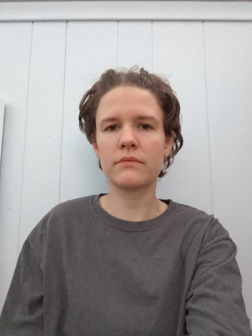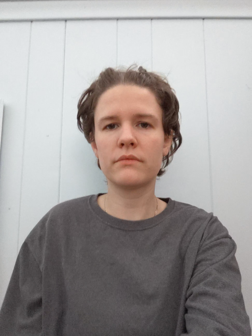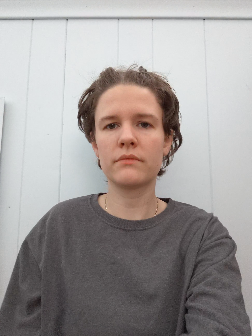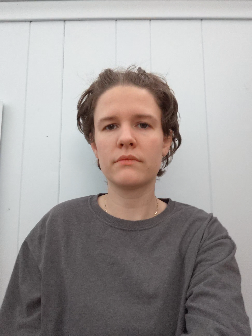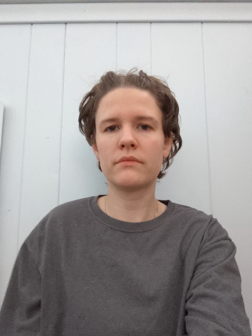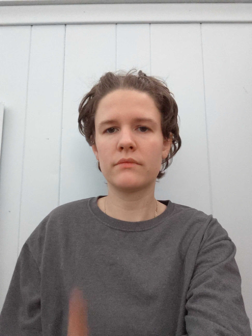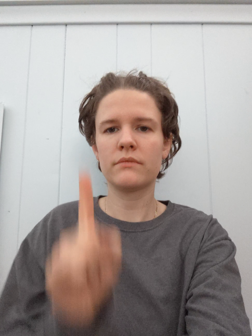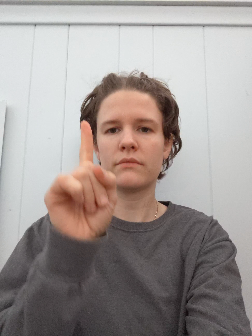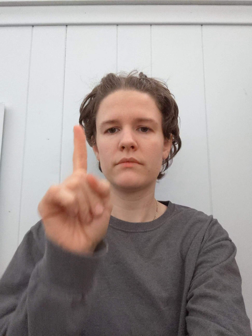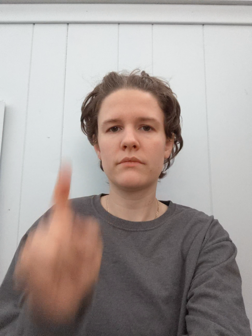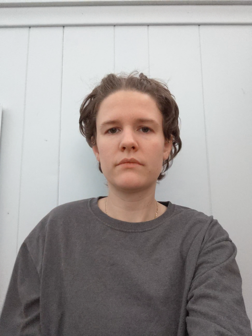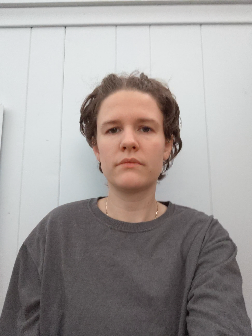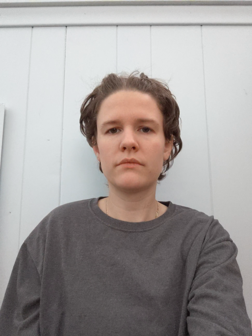up